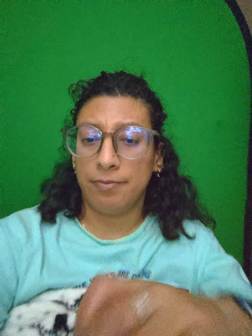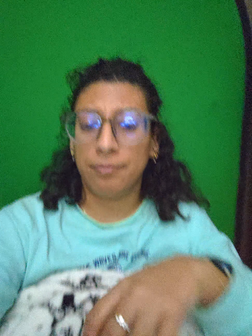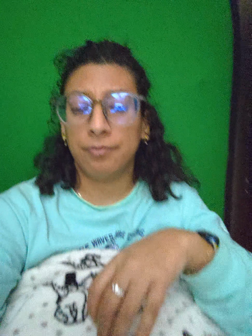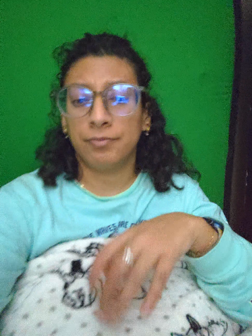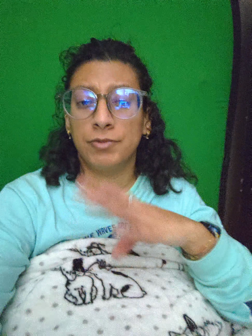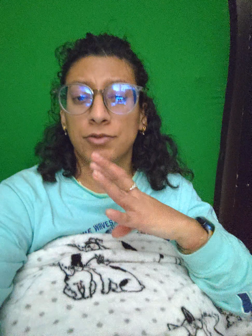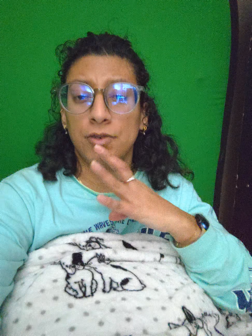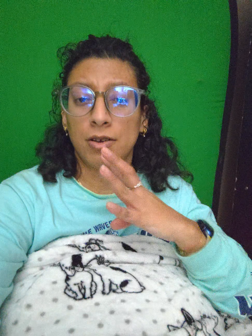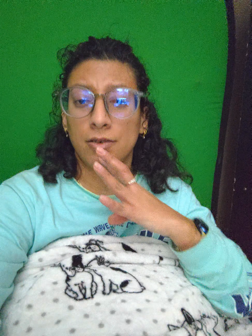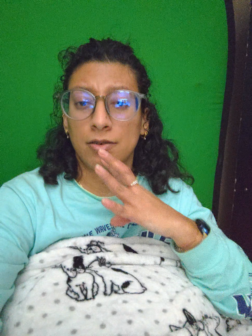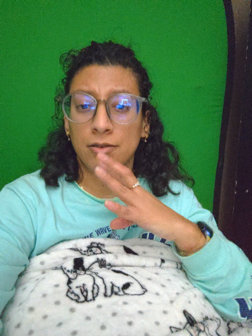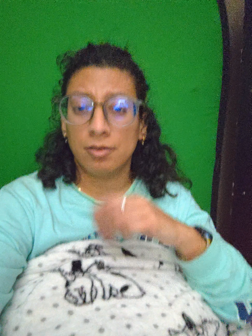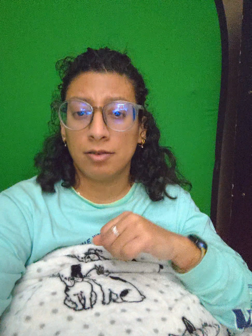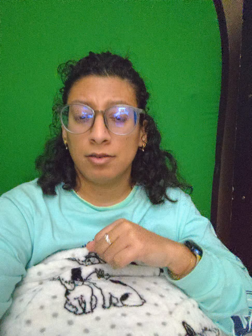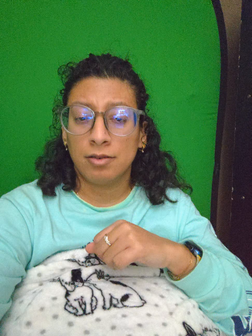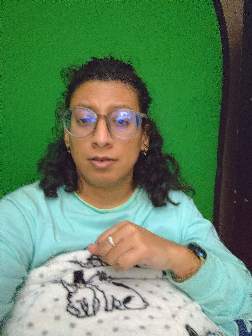talk